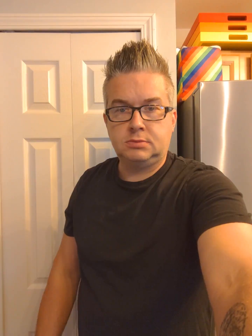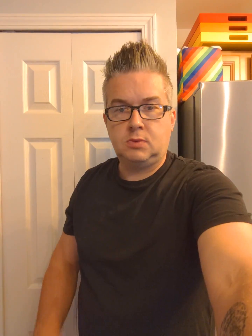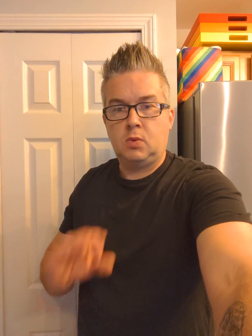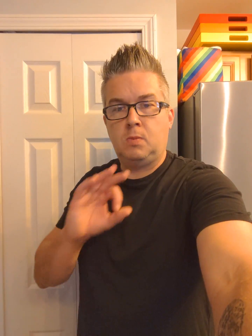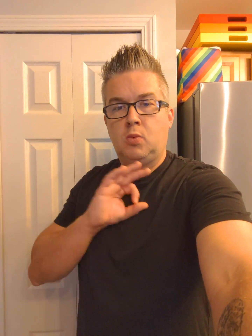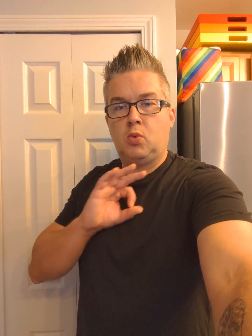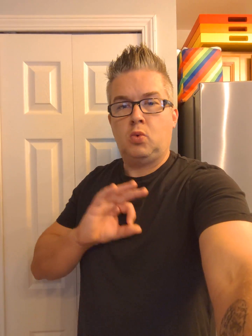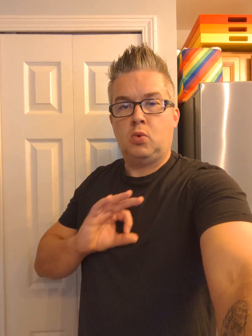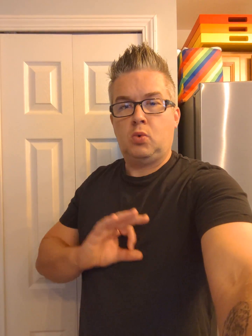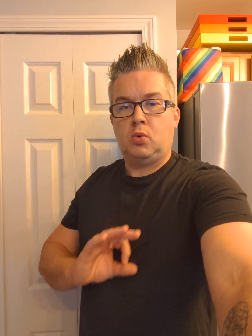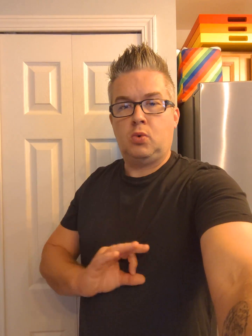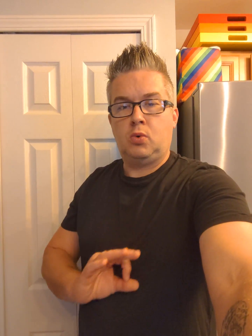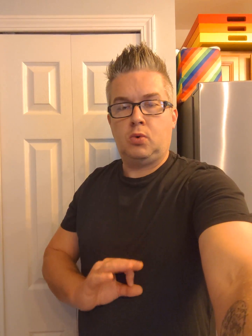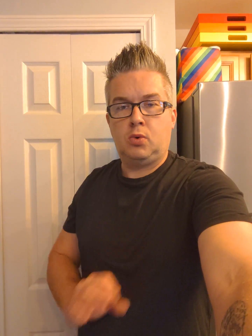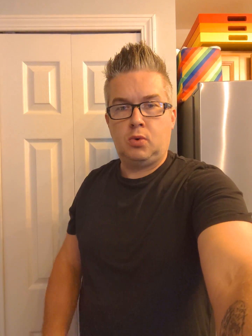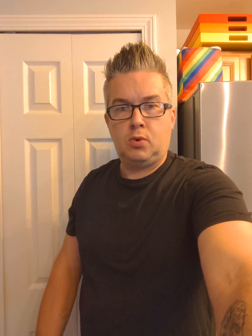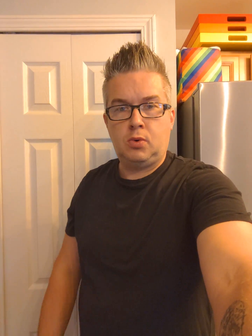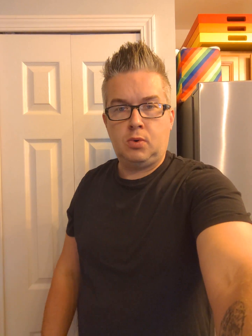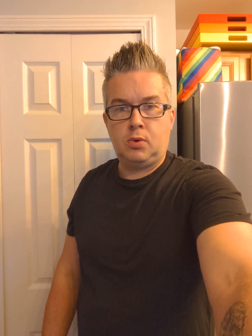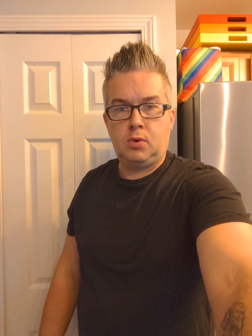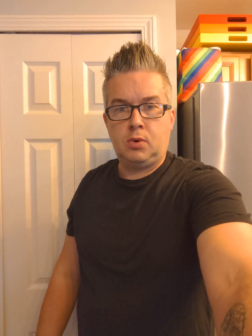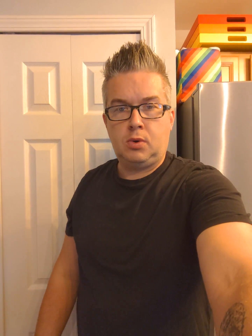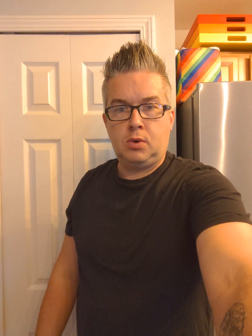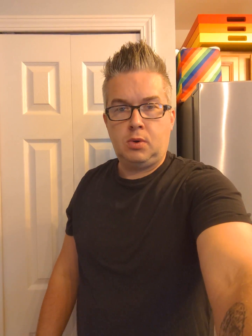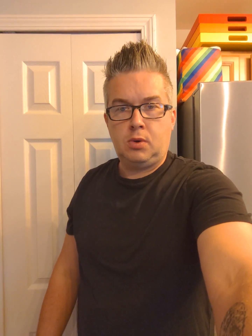button